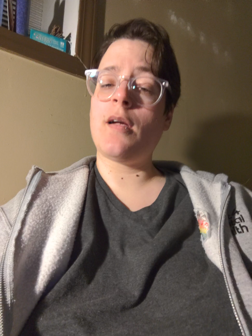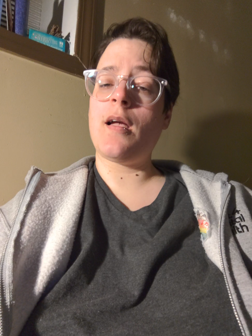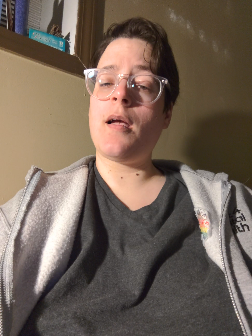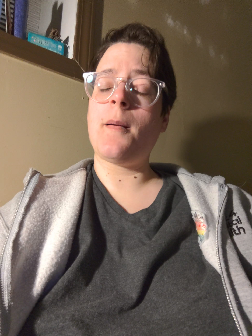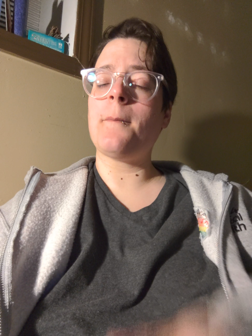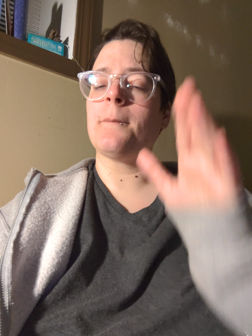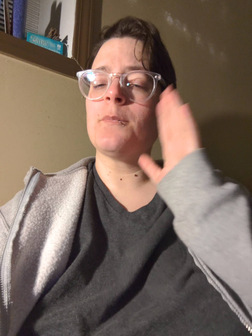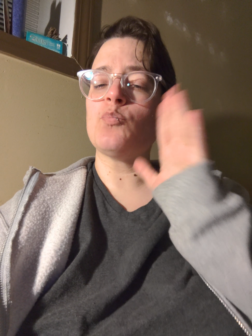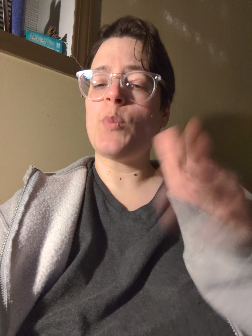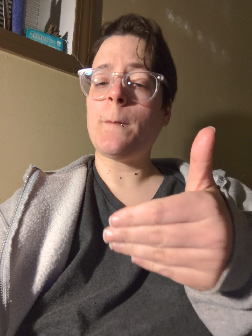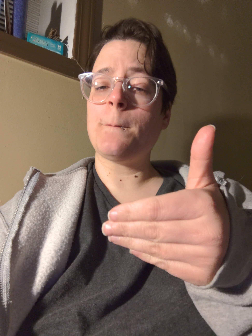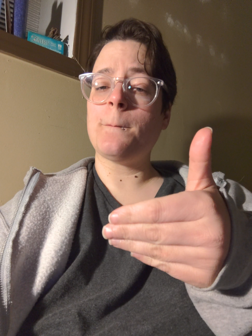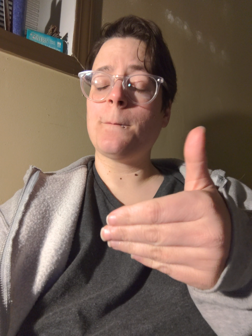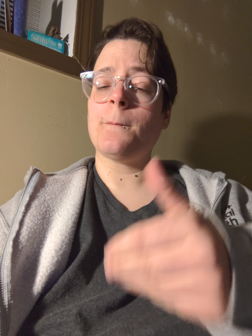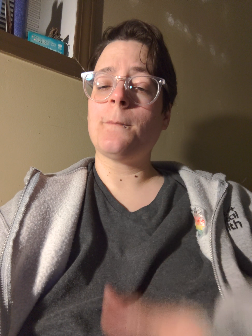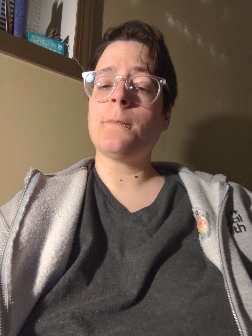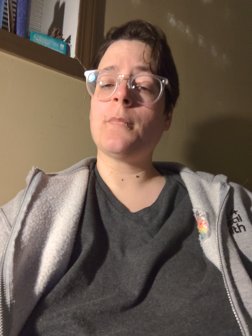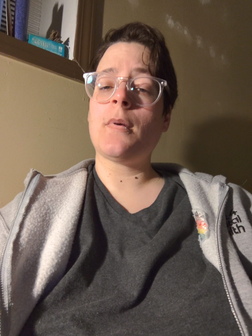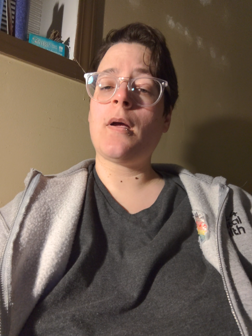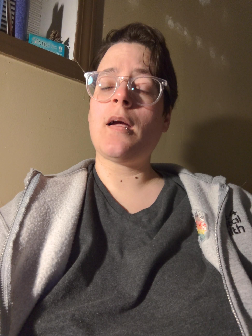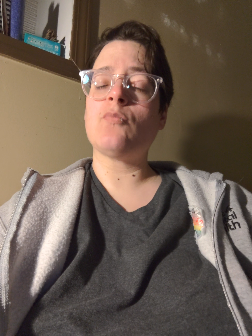bedroom